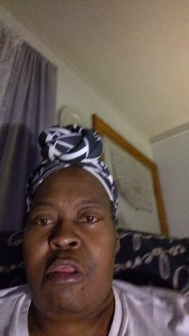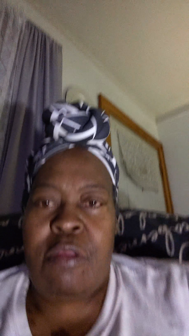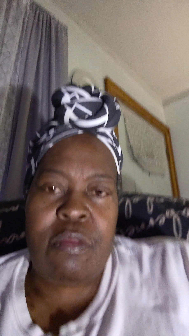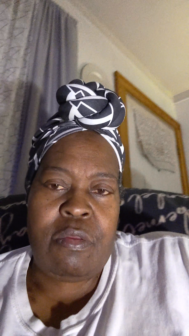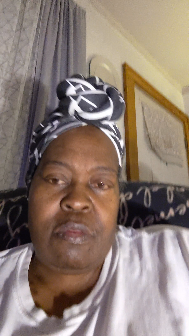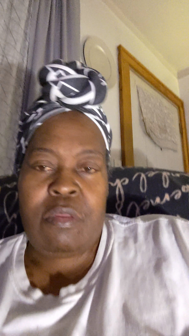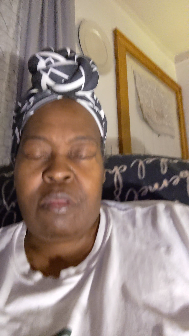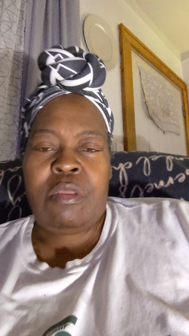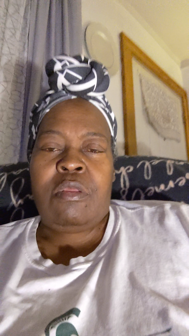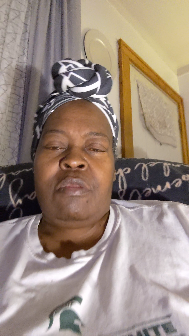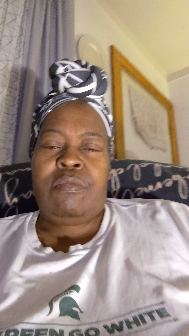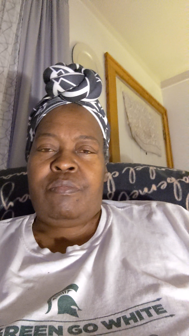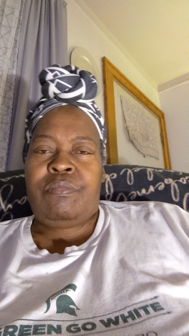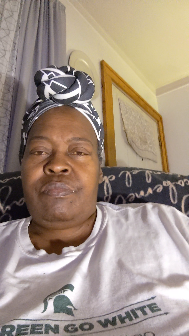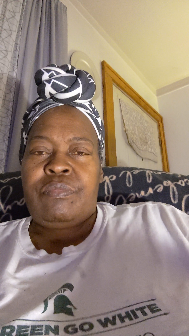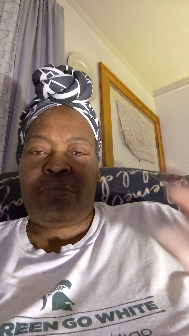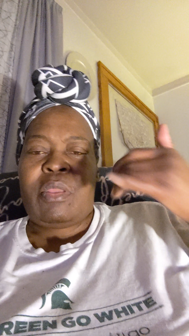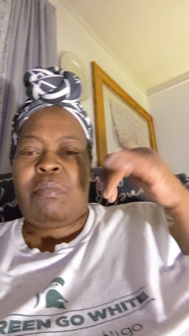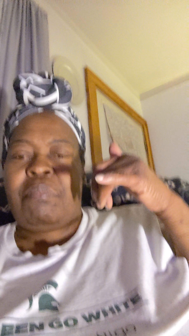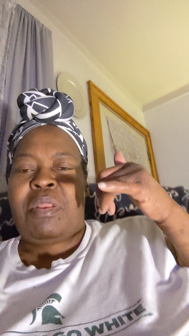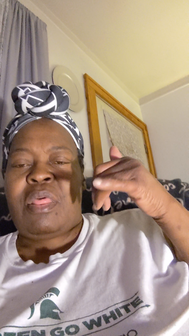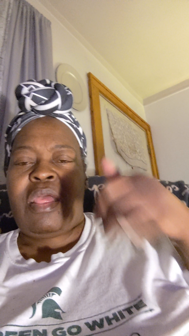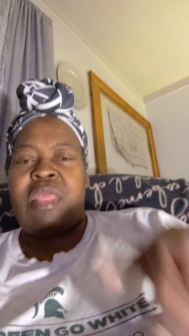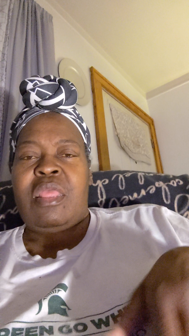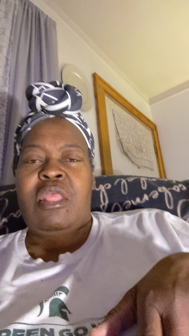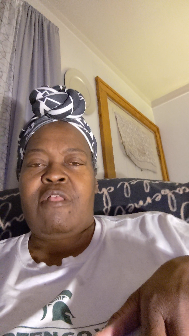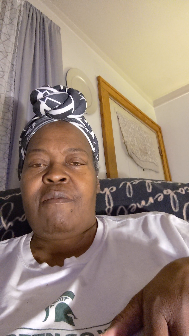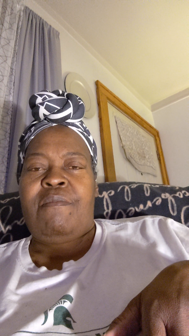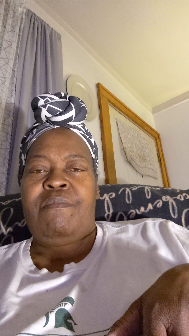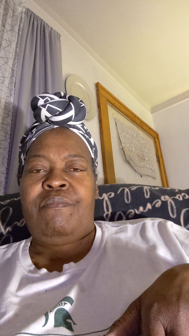play